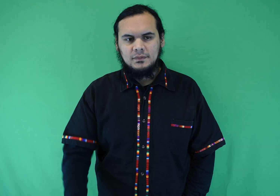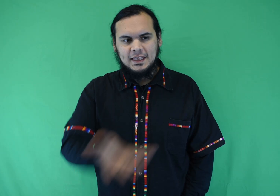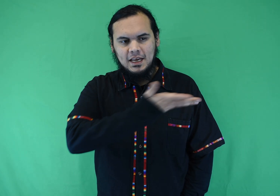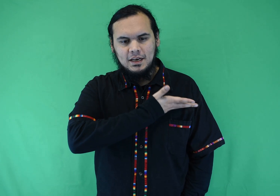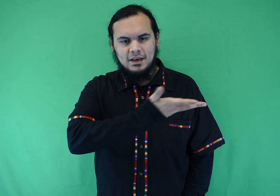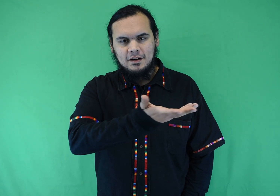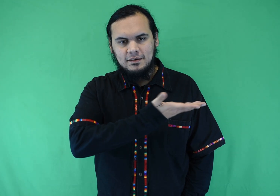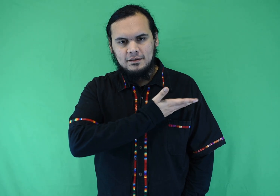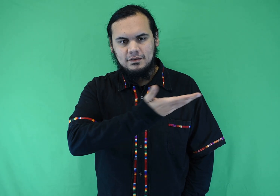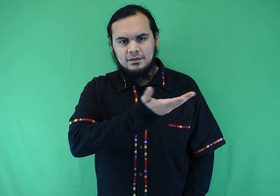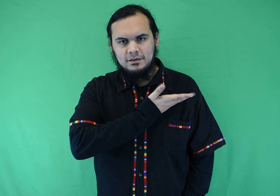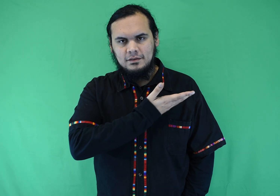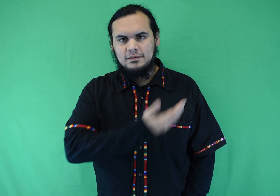tener